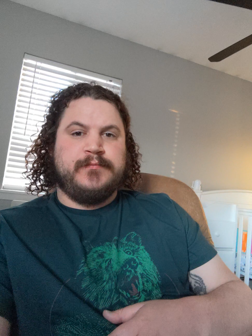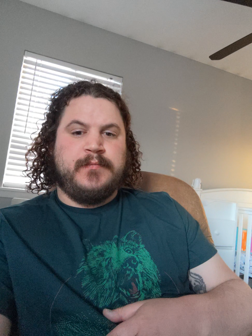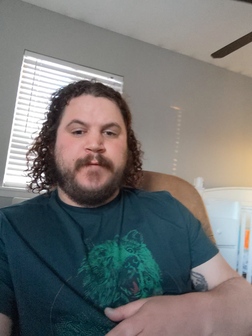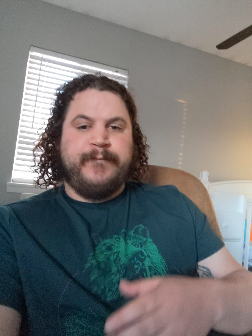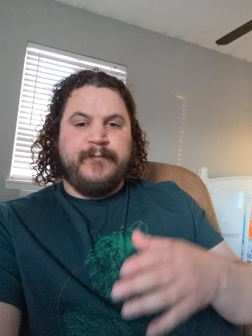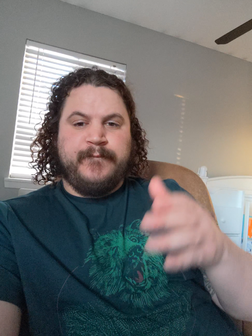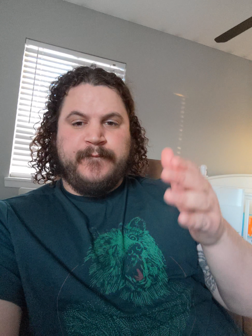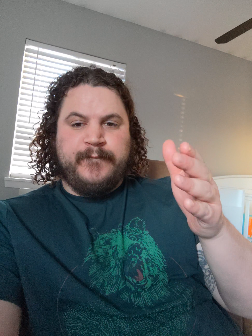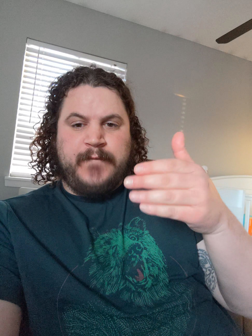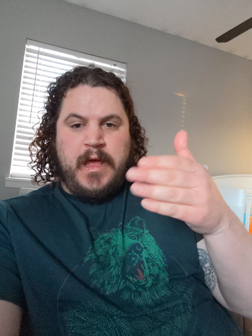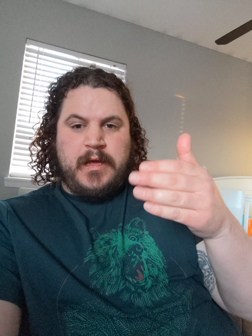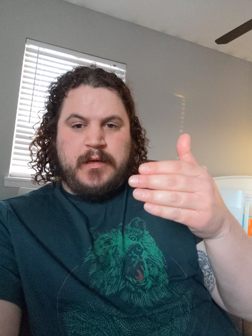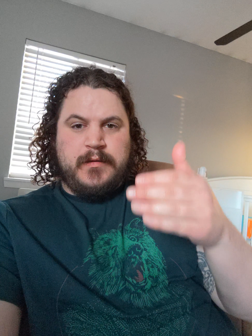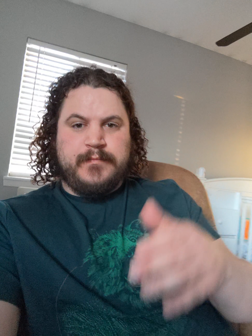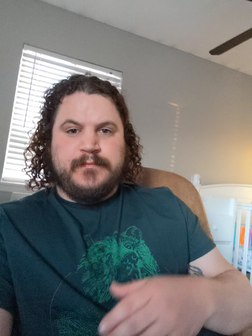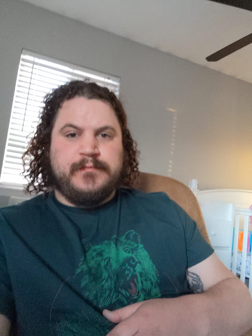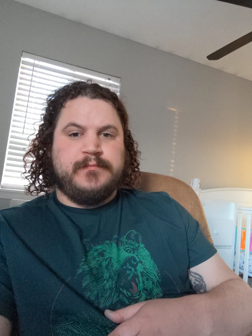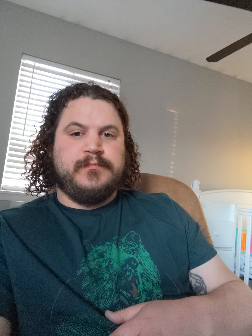flag